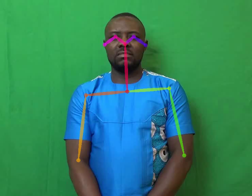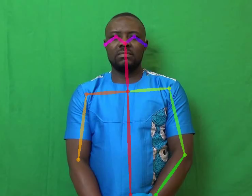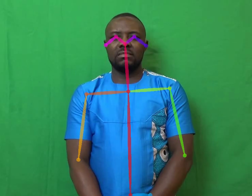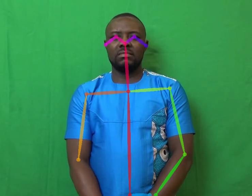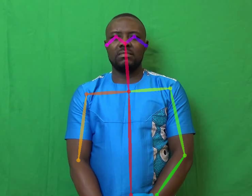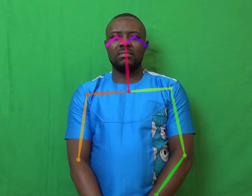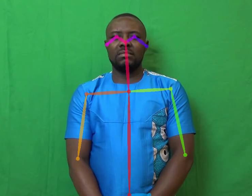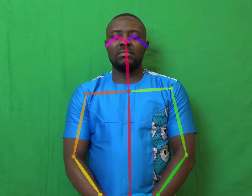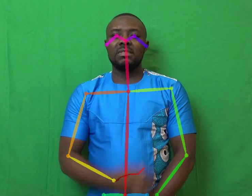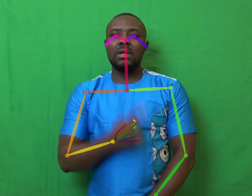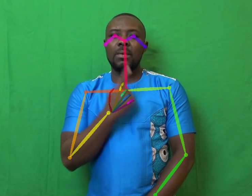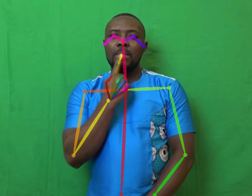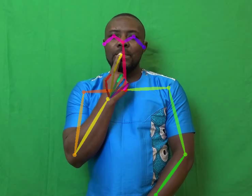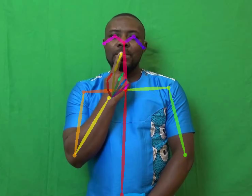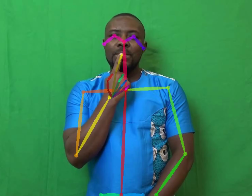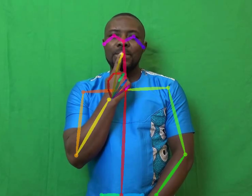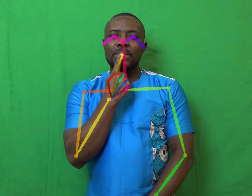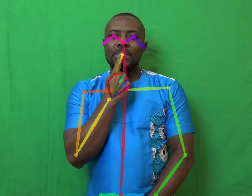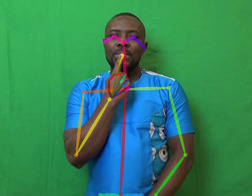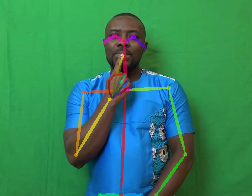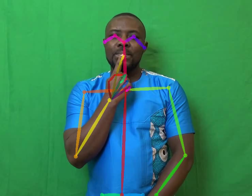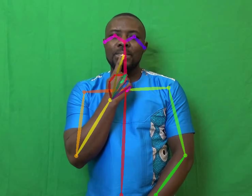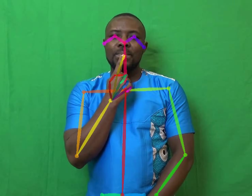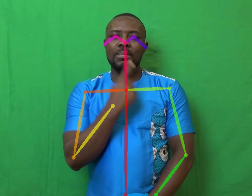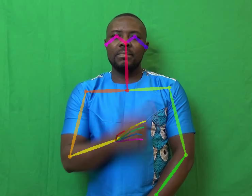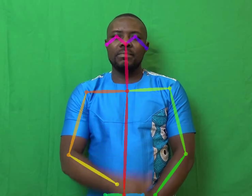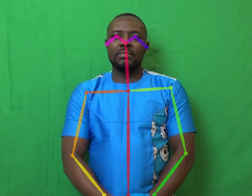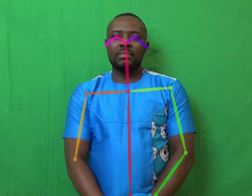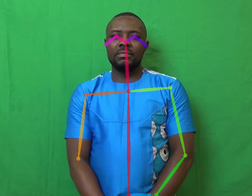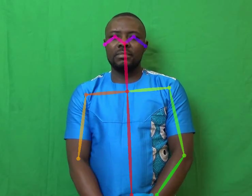mouth